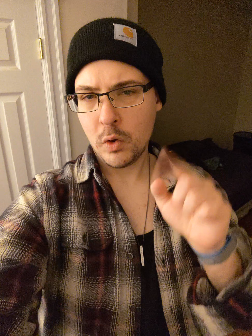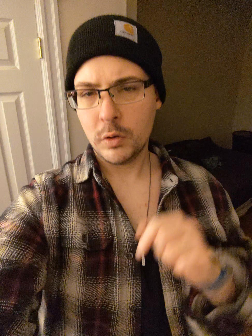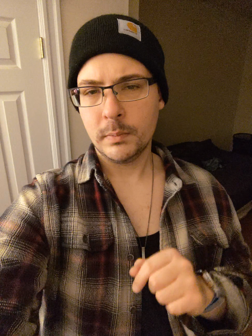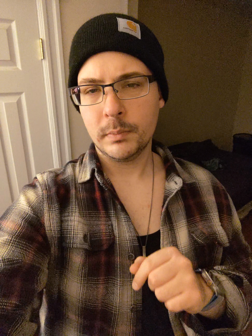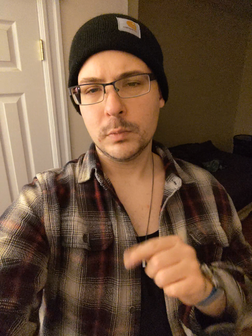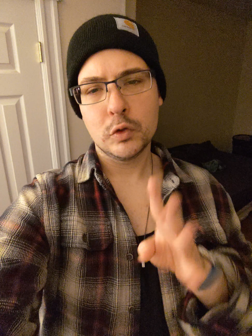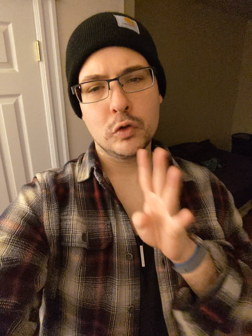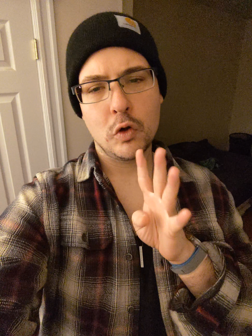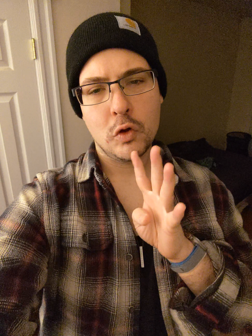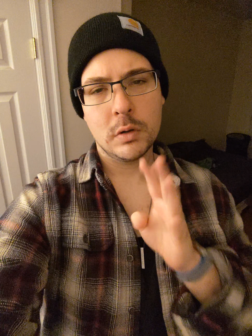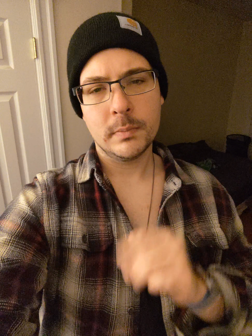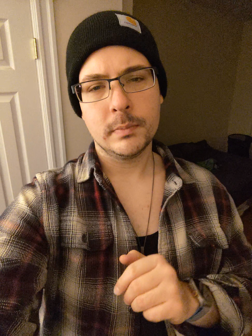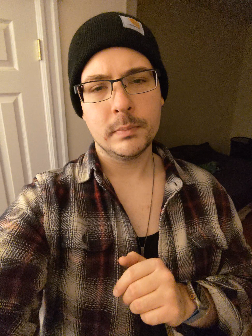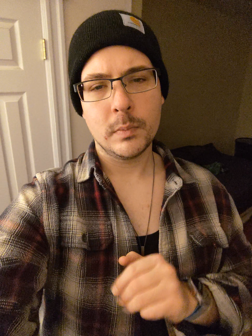talk